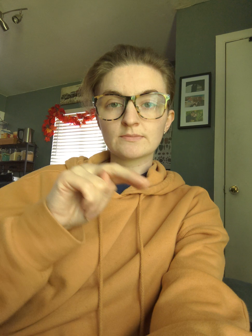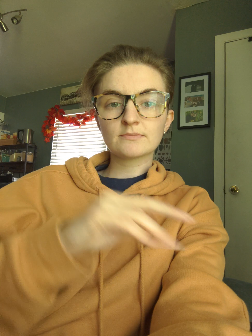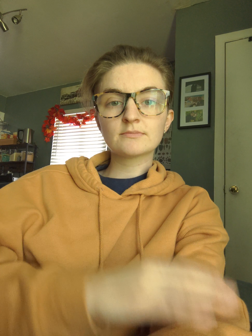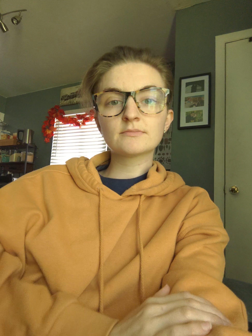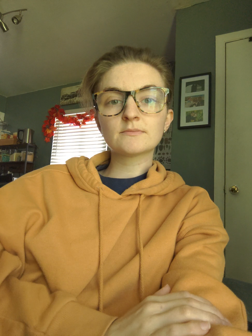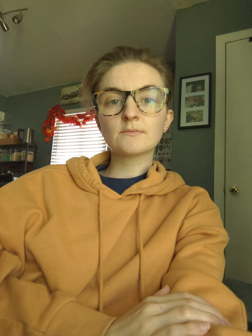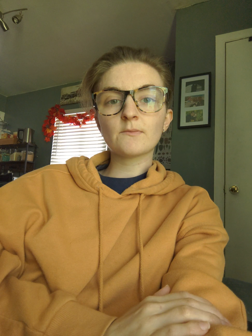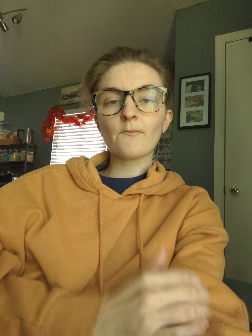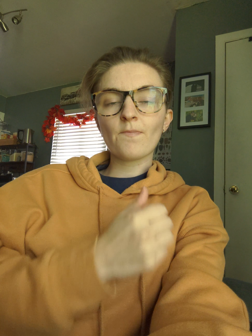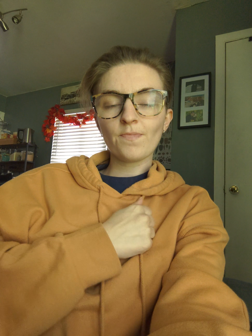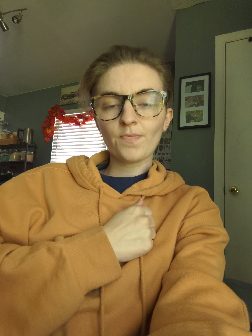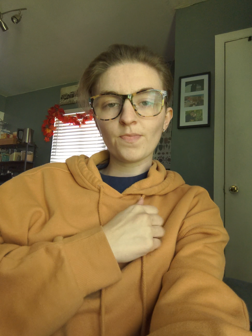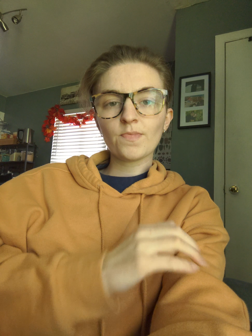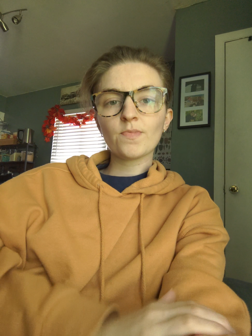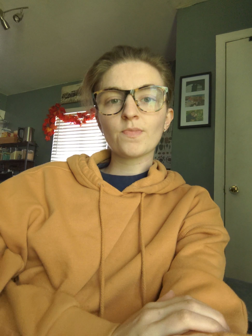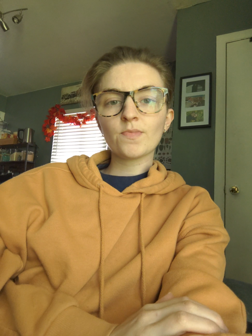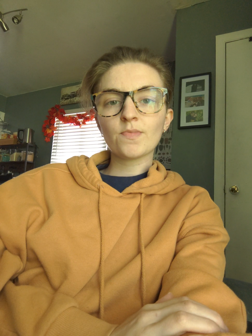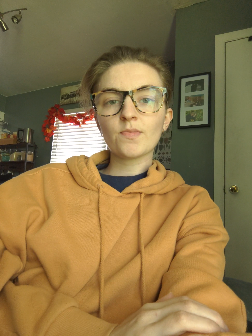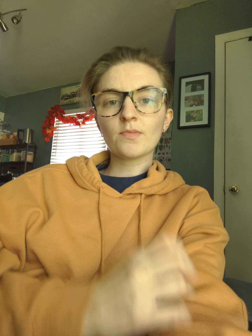hug